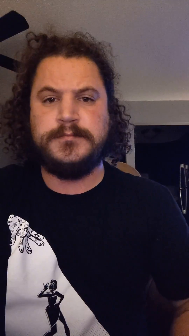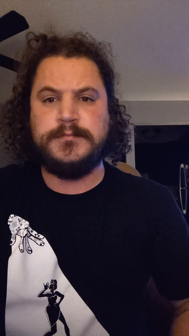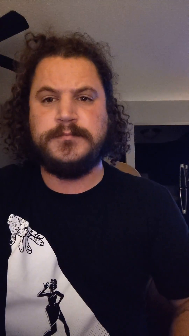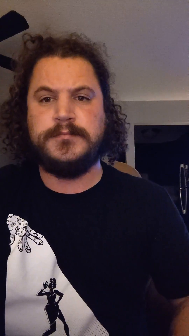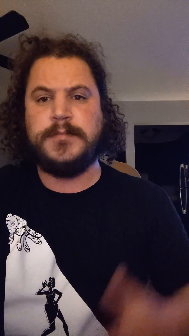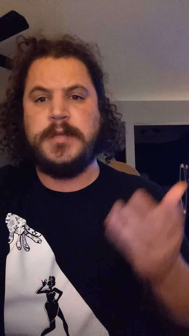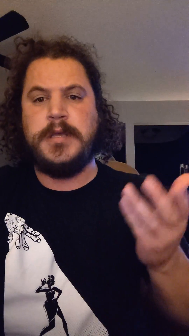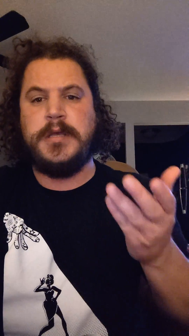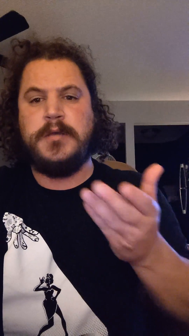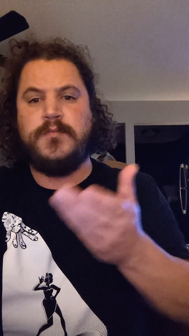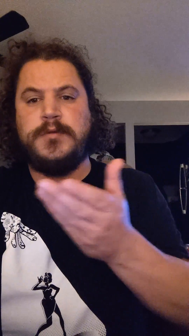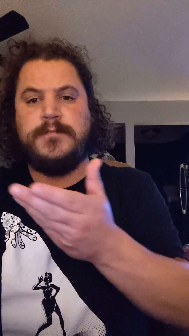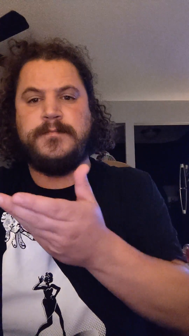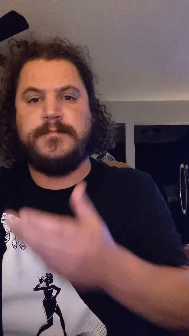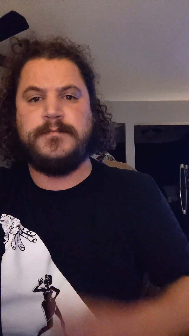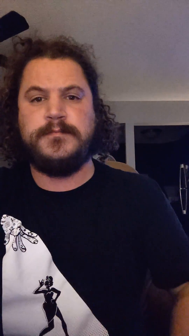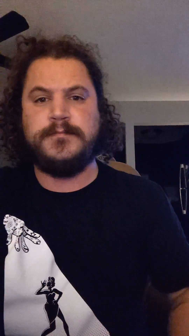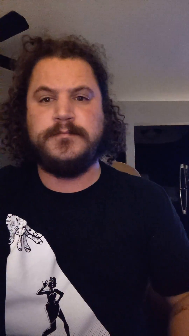carry